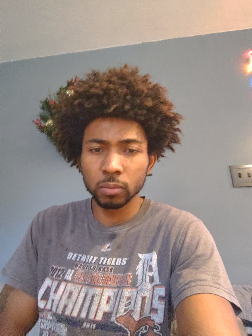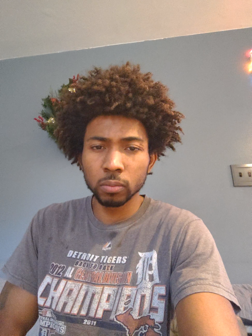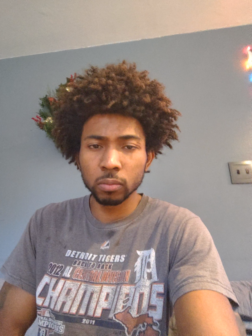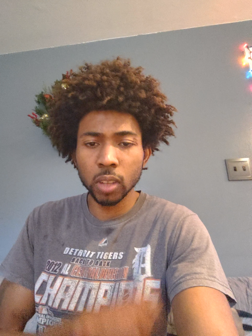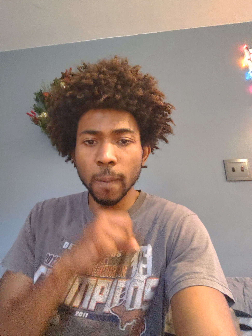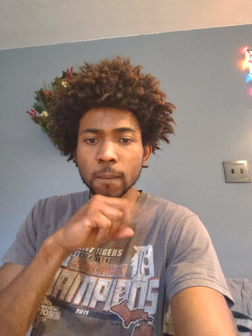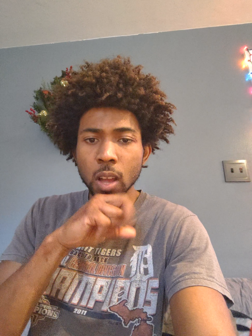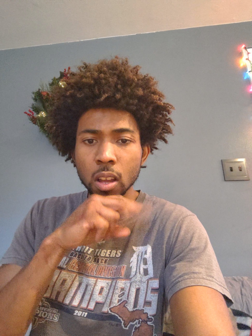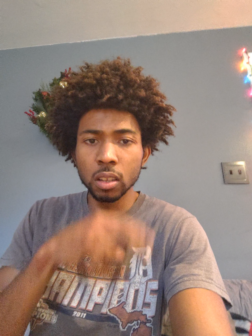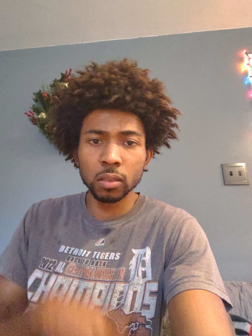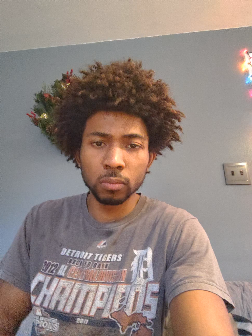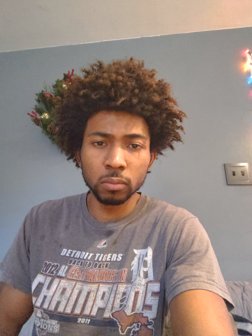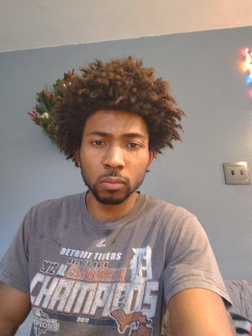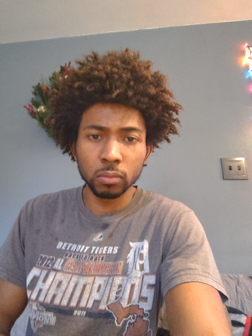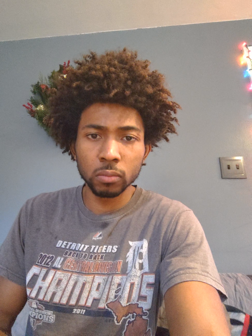frog